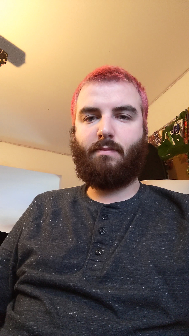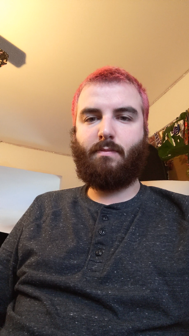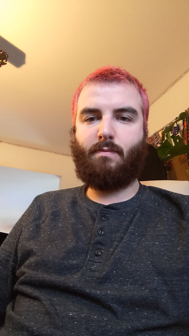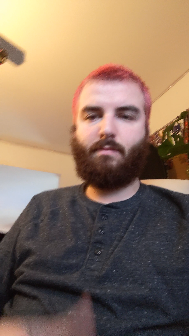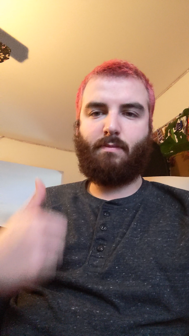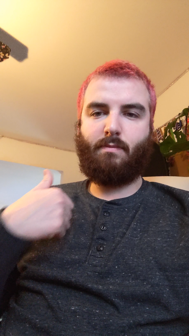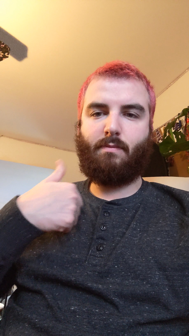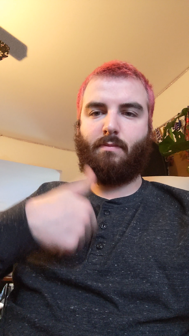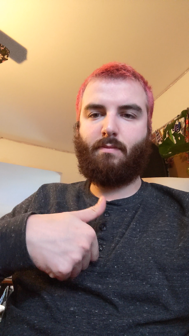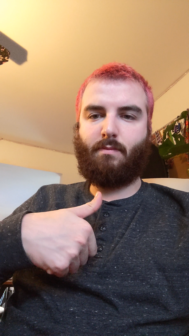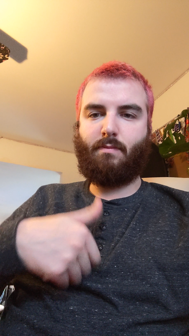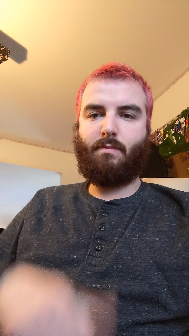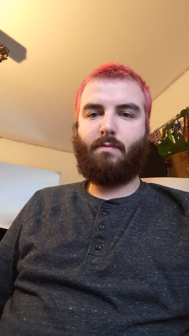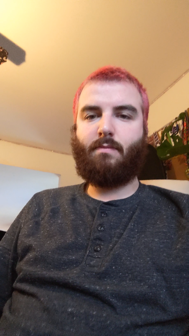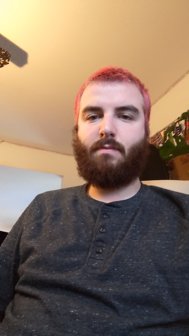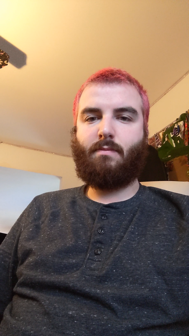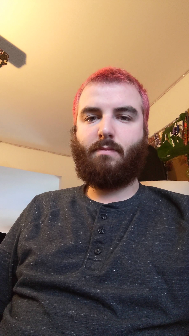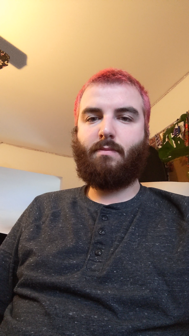coats